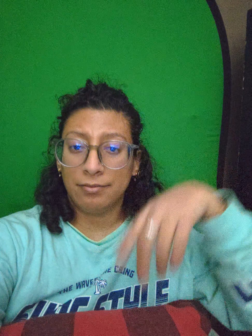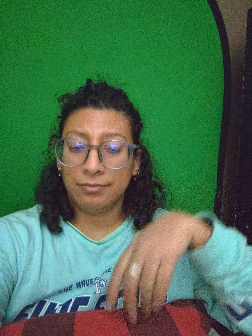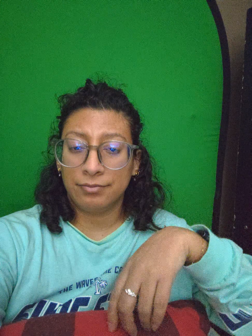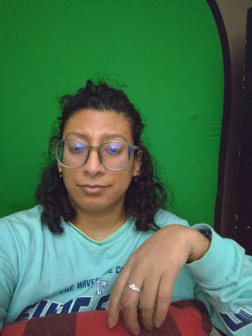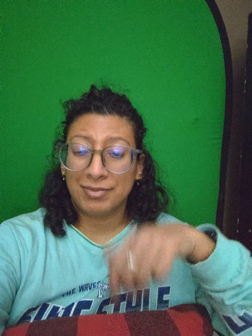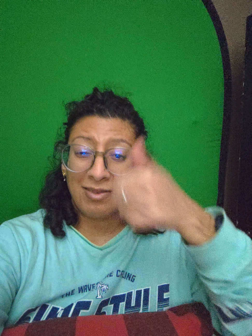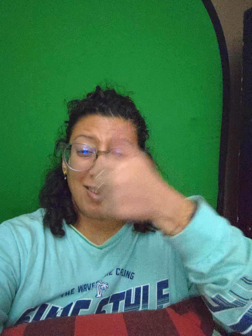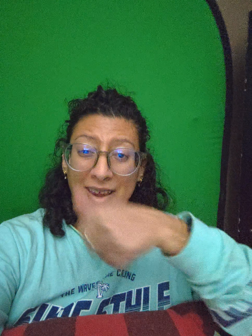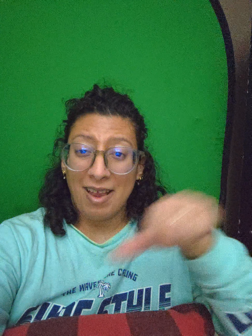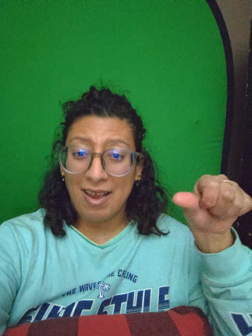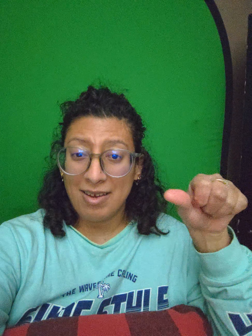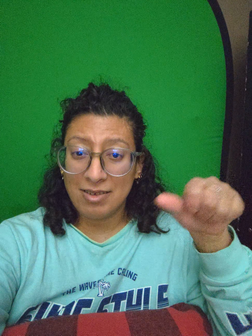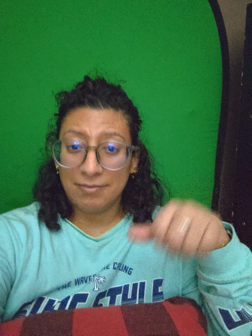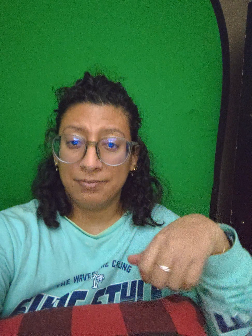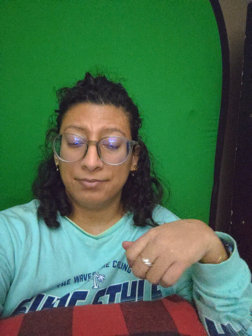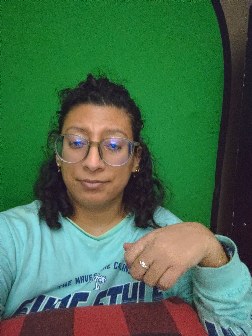any